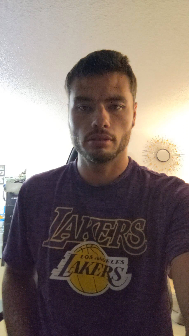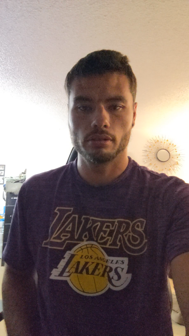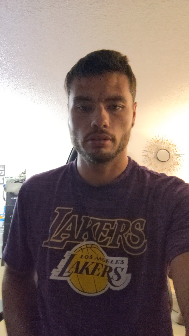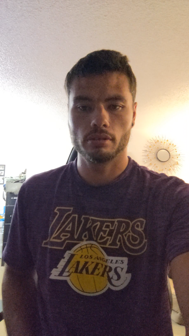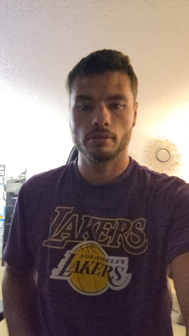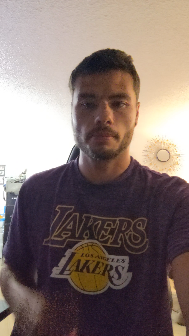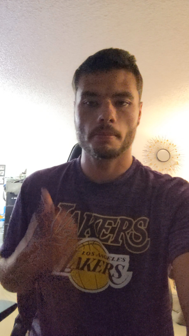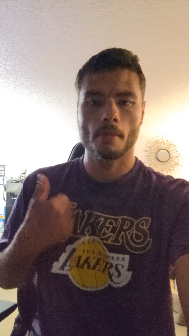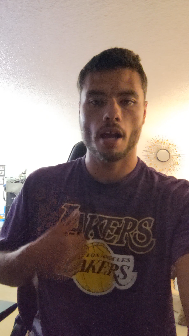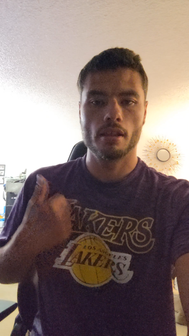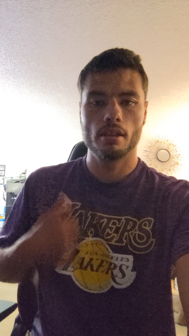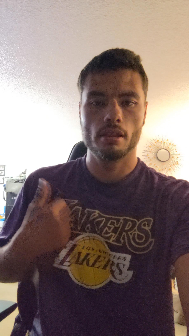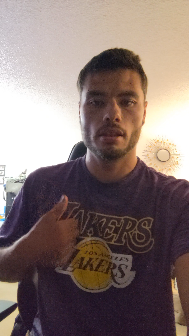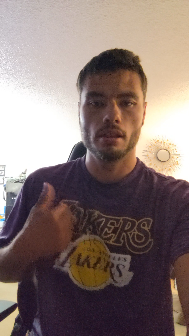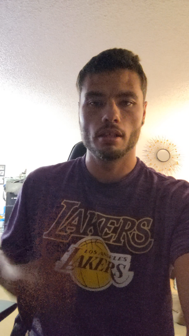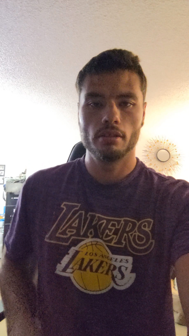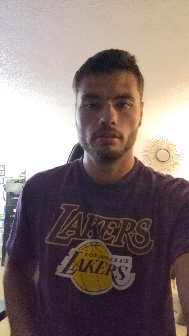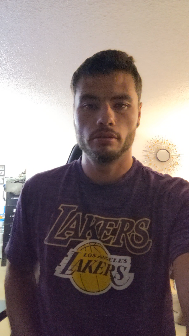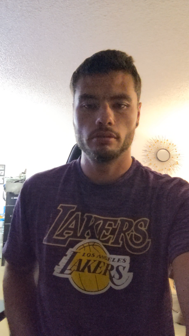bathtub